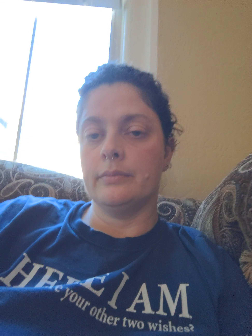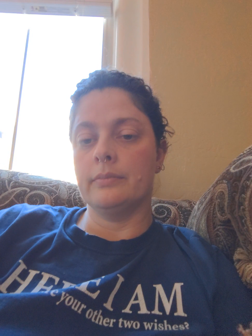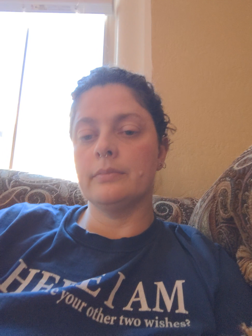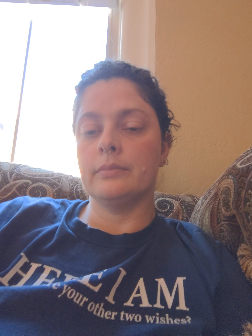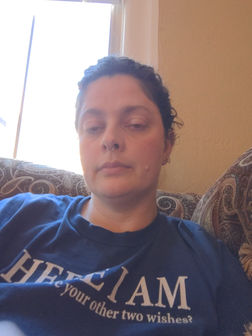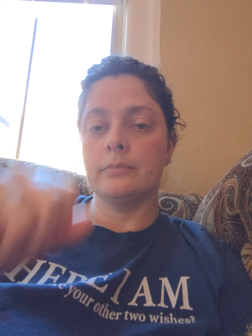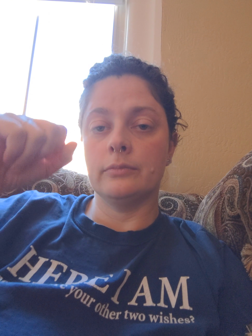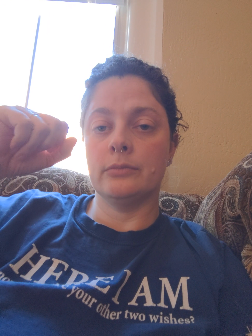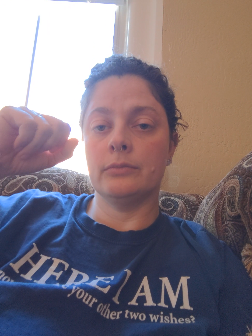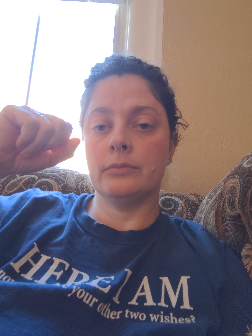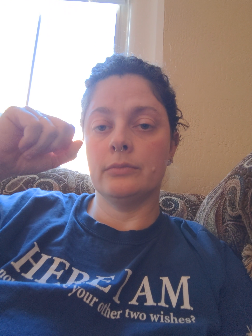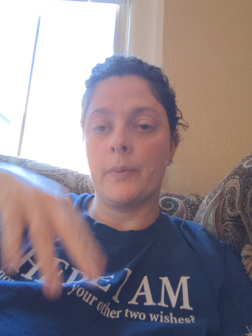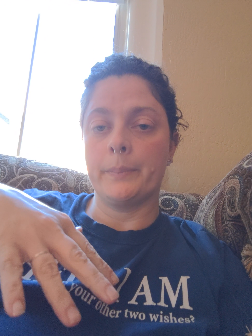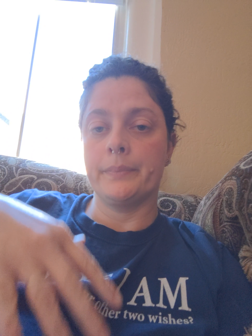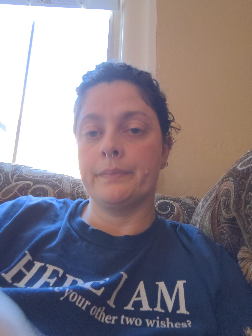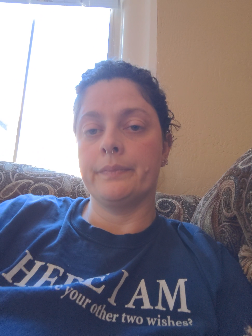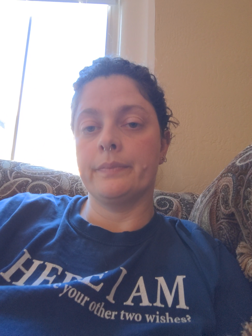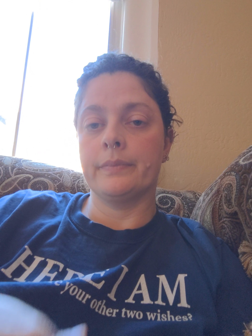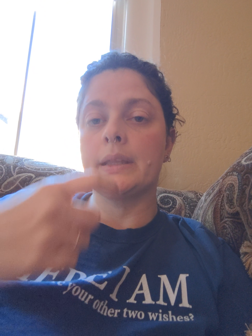drop